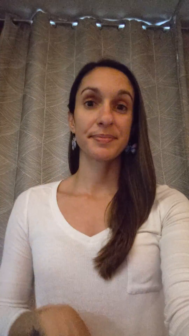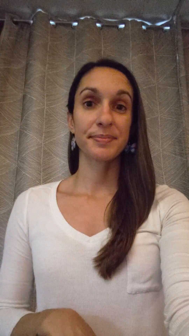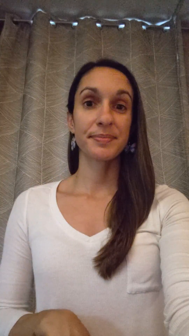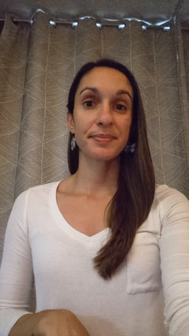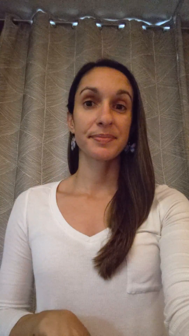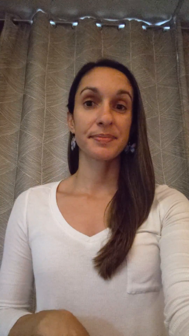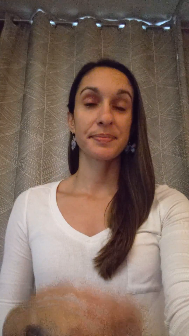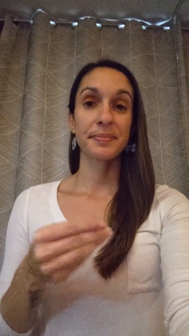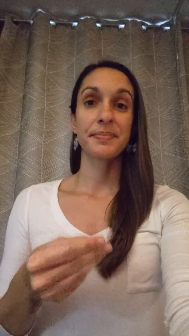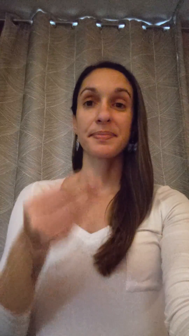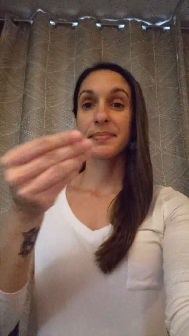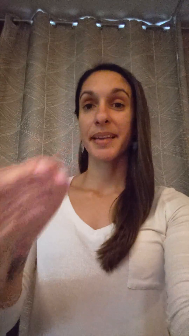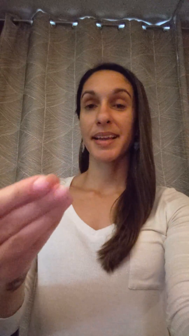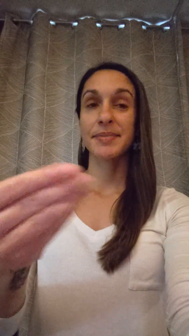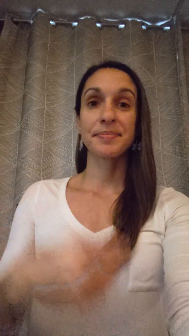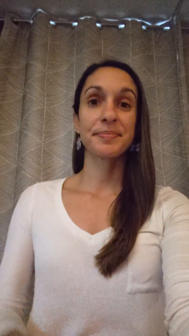buy